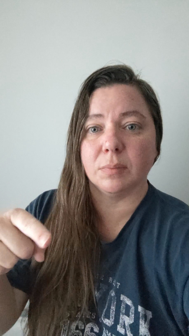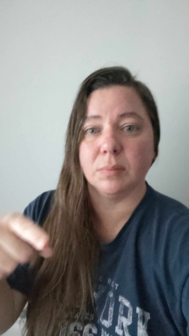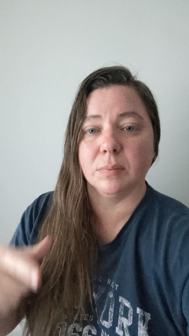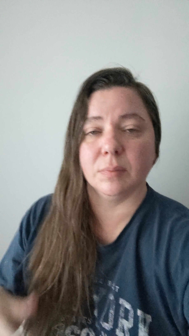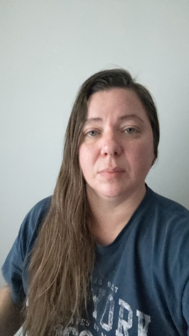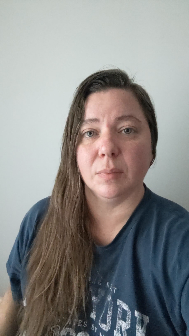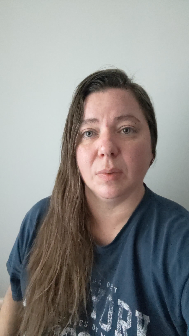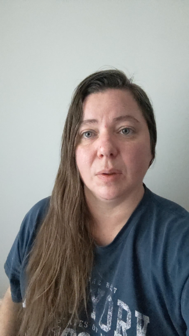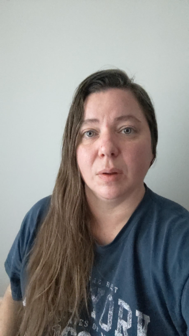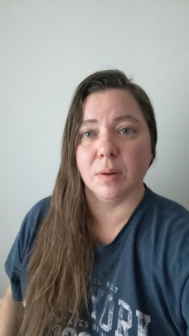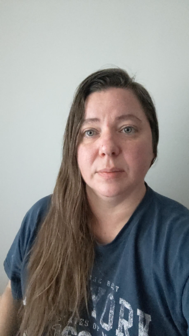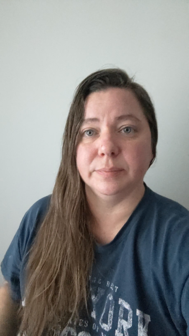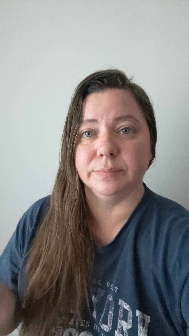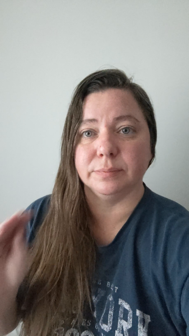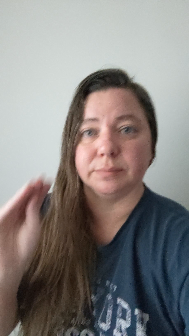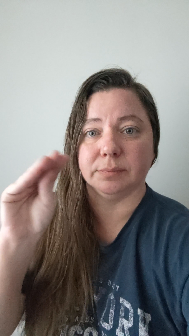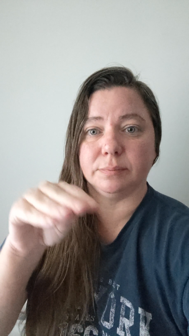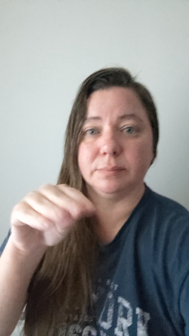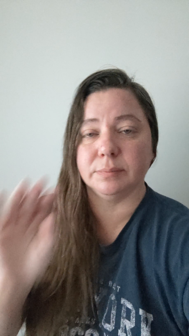put